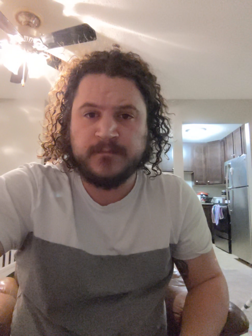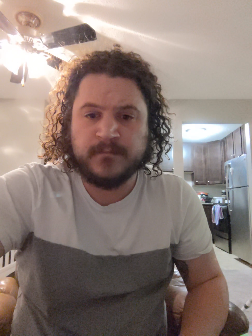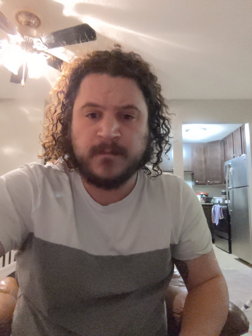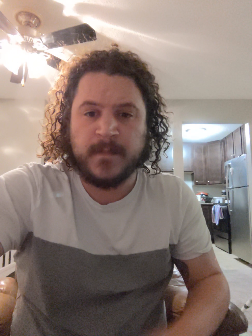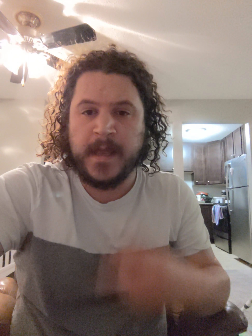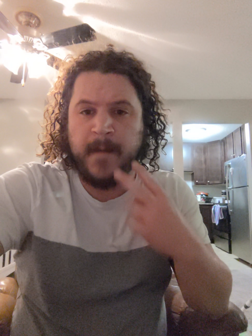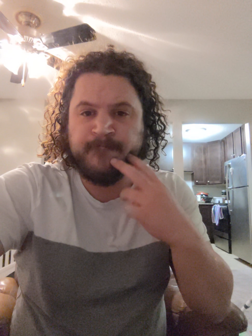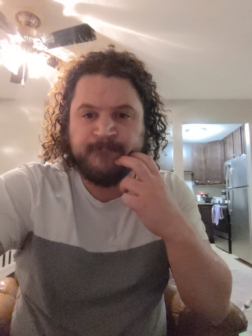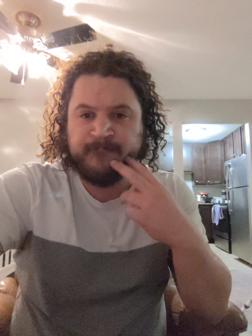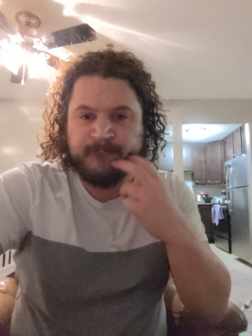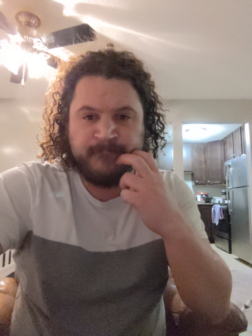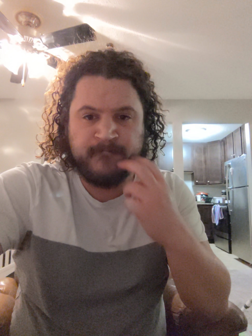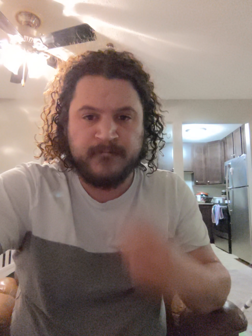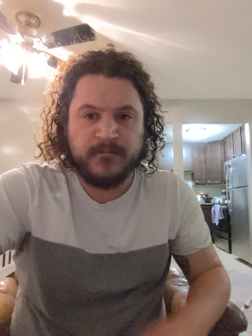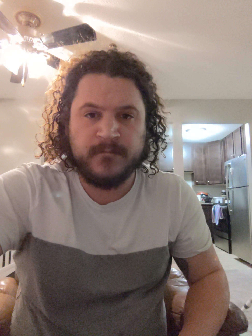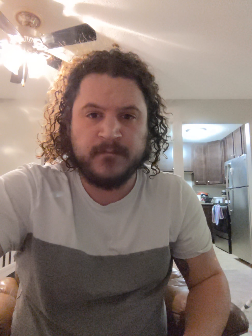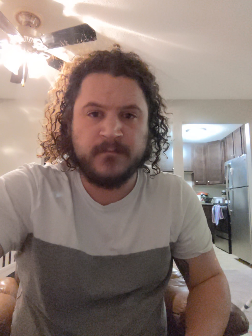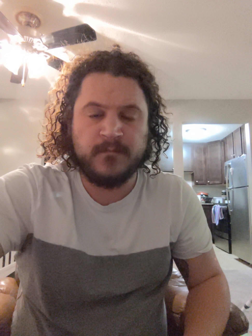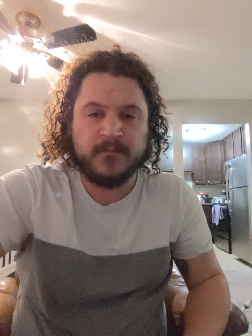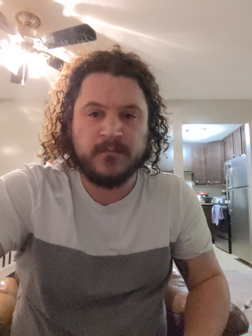gum